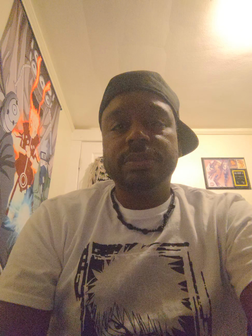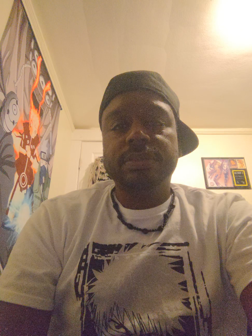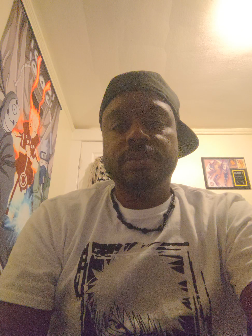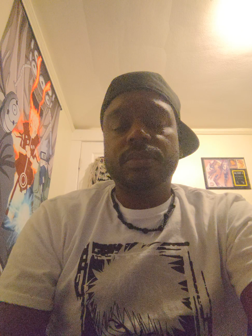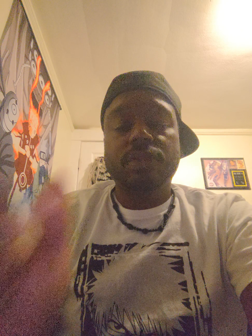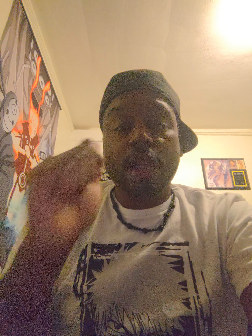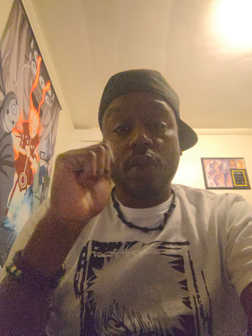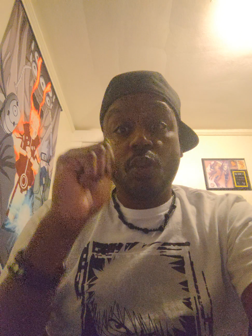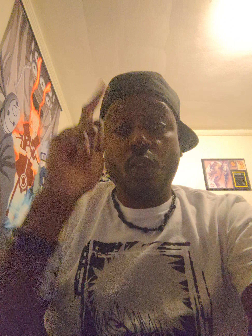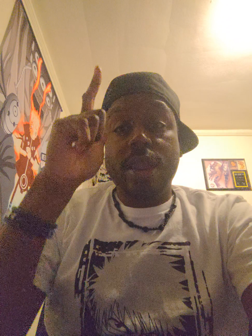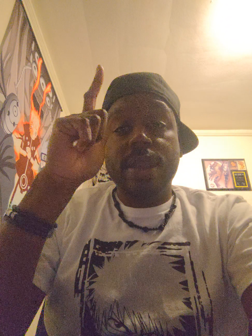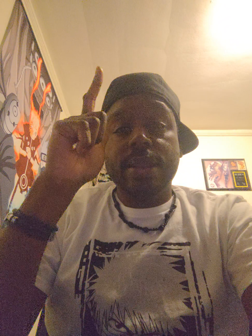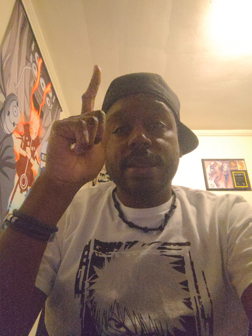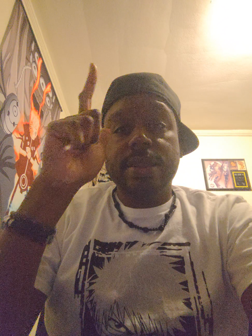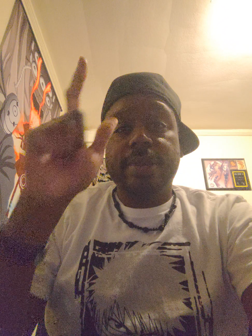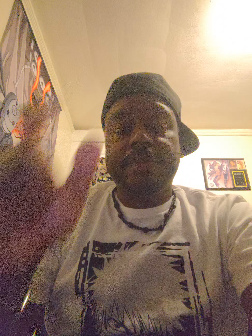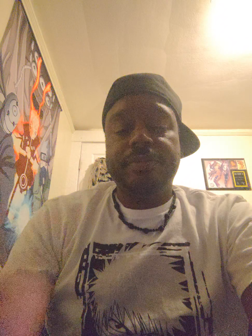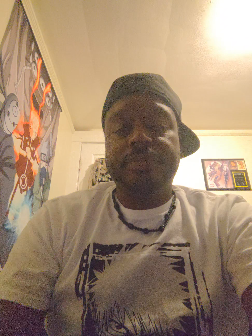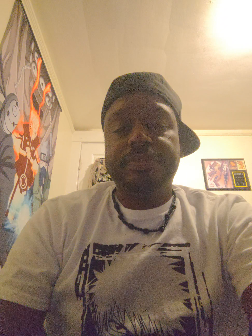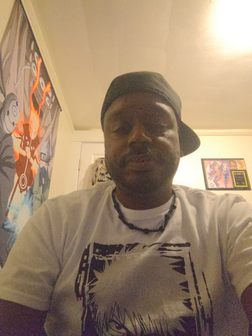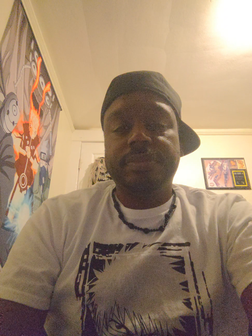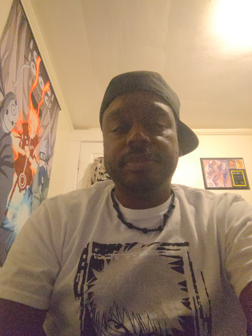awake